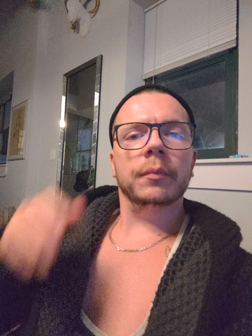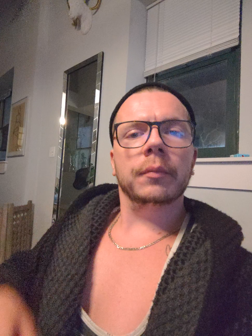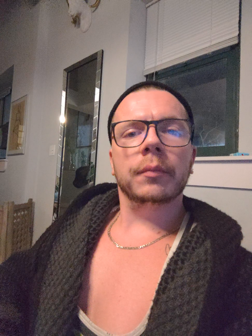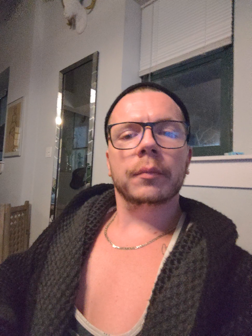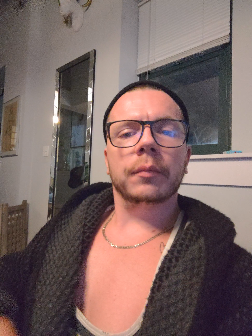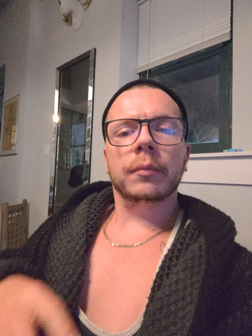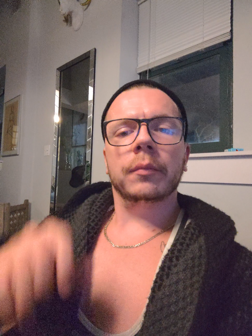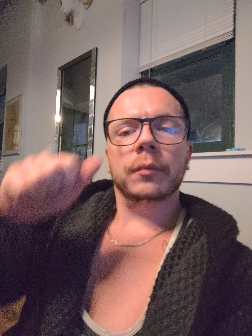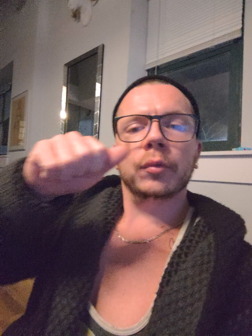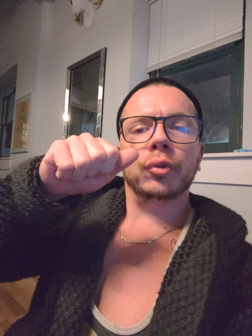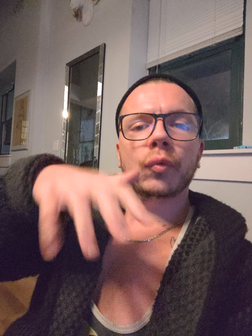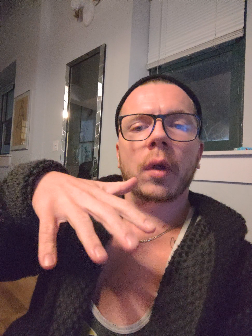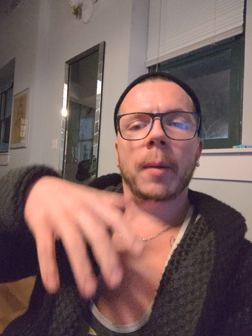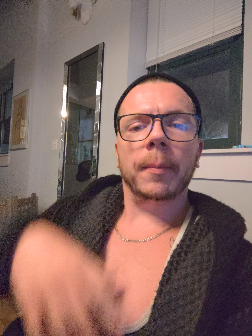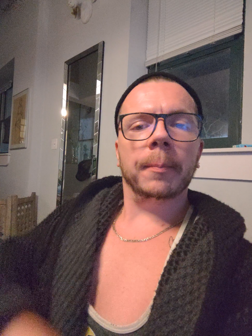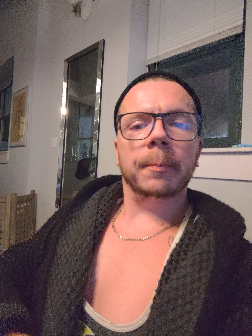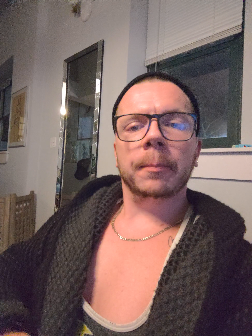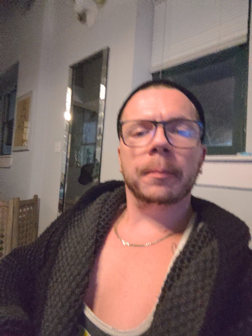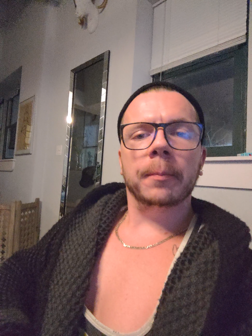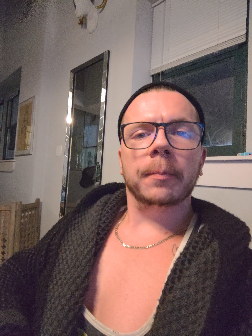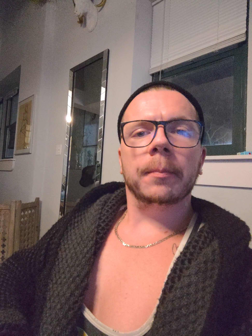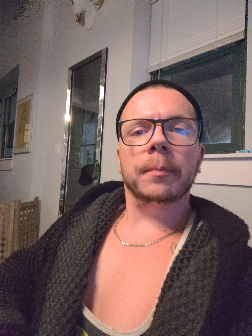drop